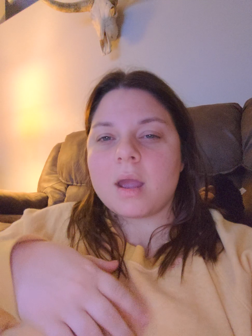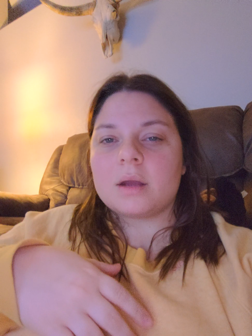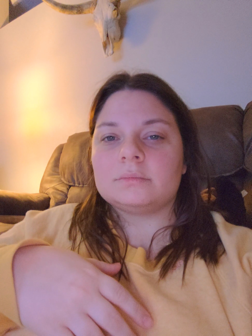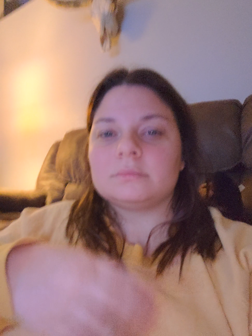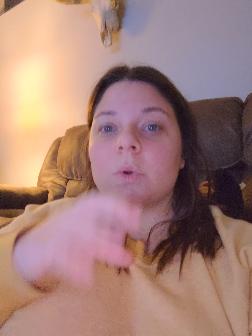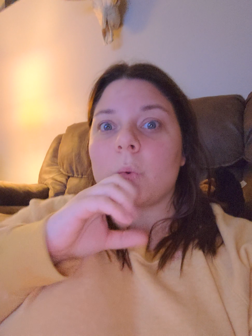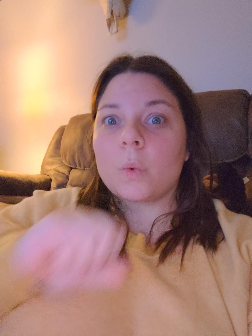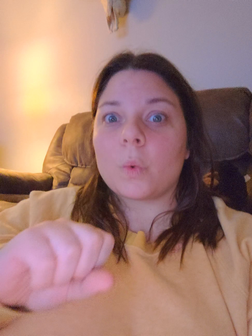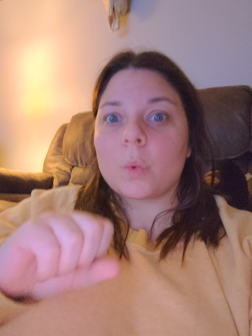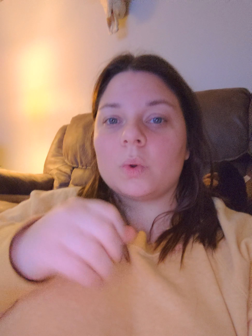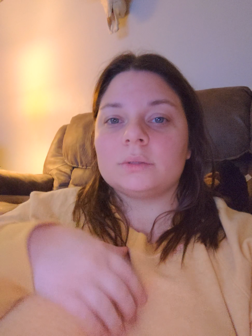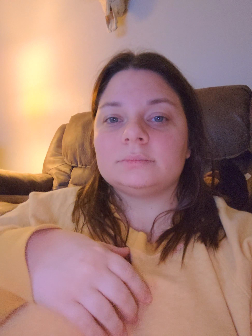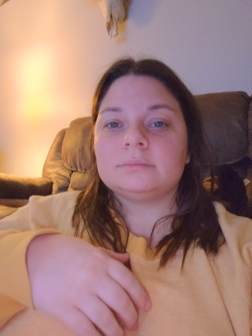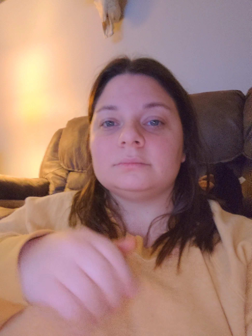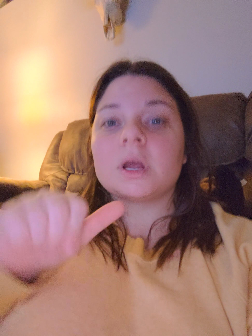old